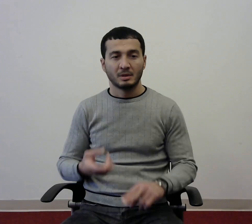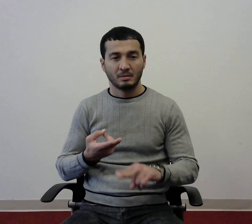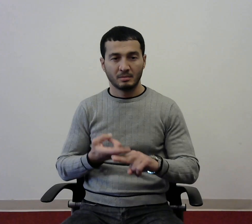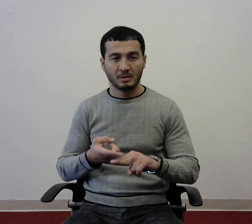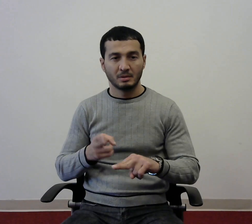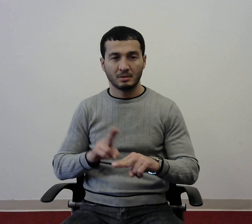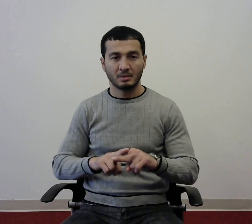bu